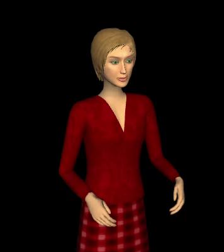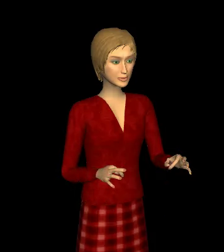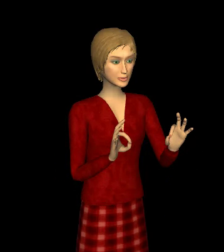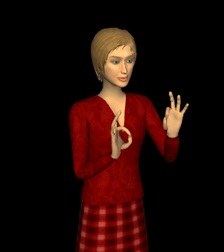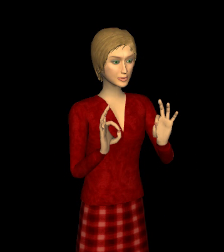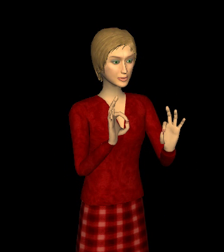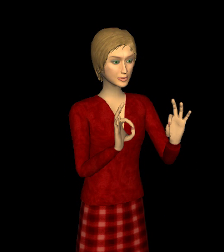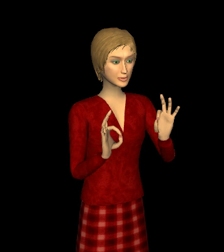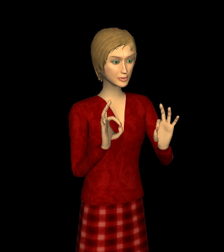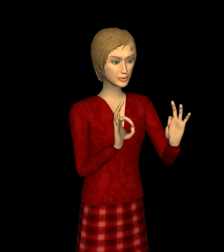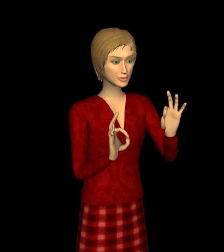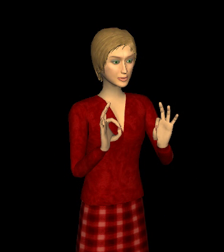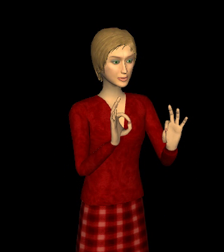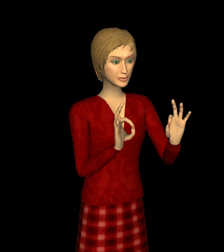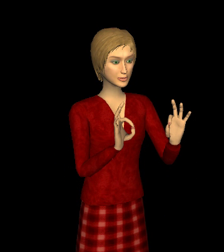الآنسة